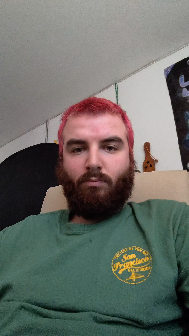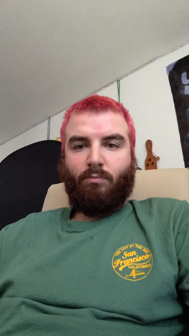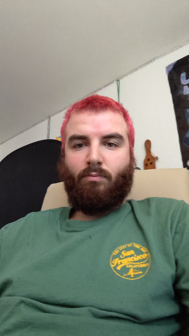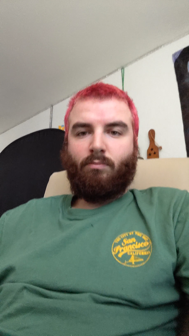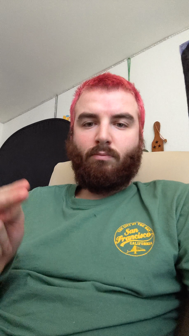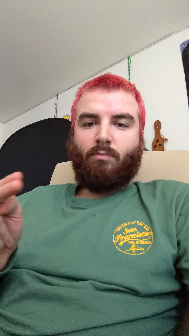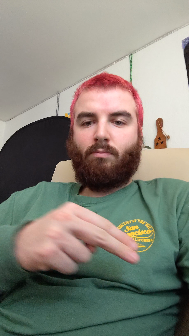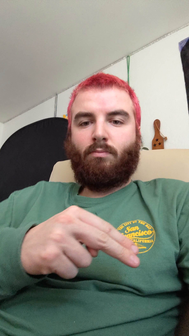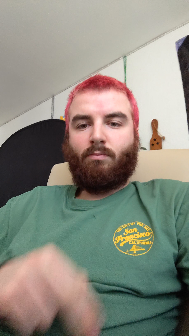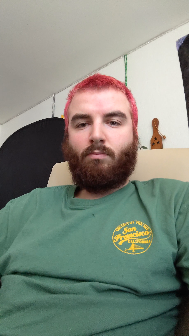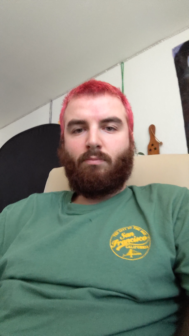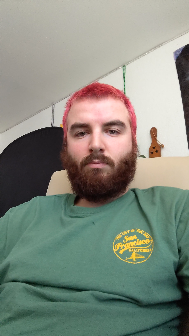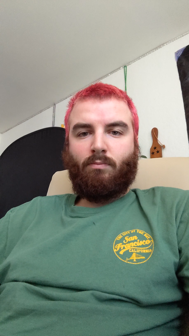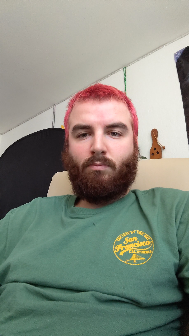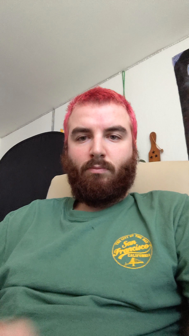belt